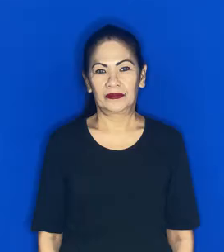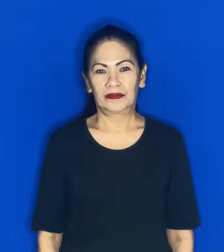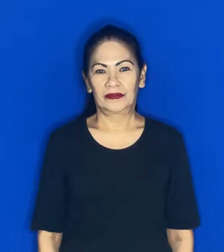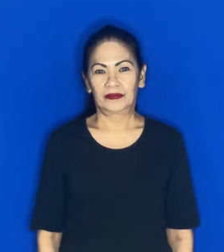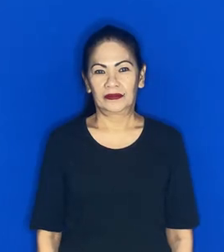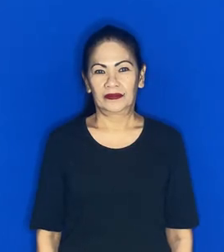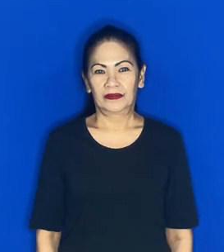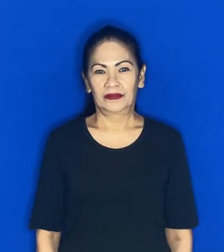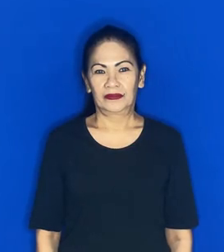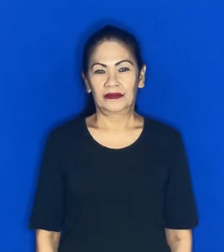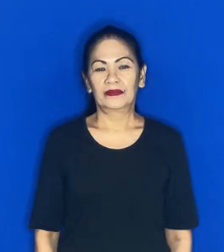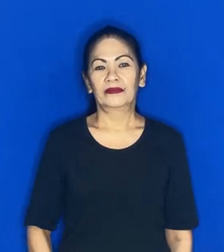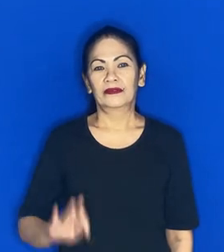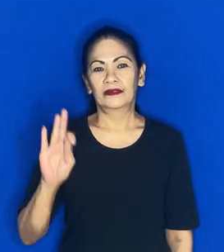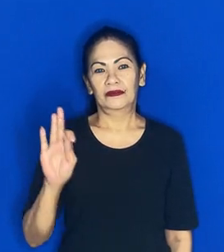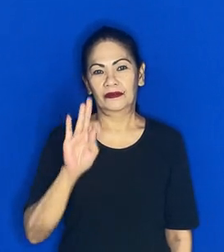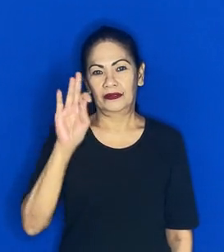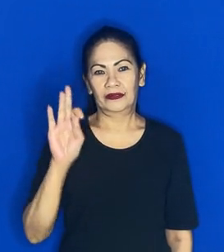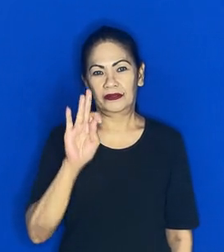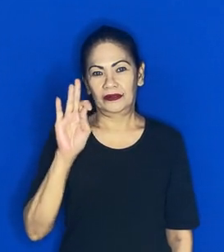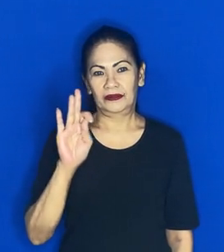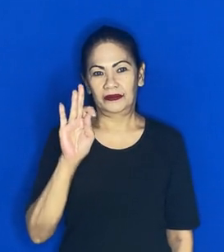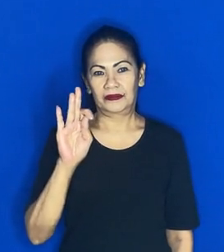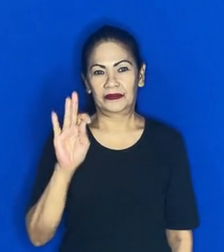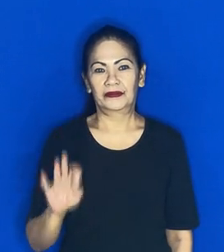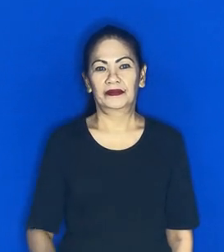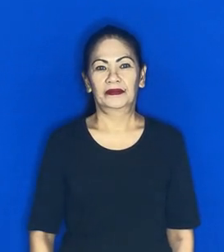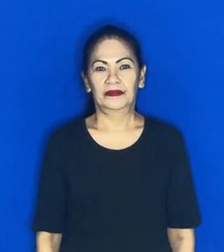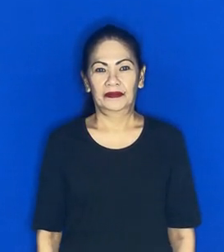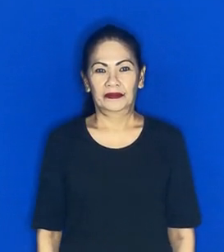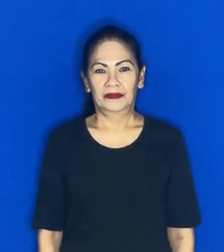friday